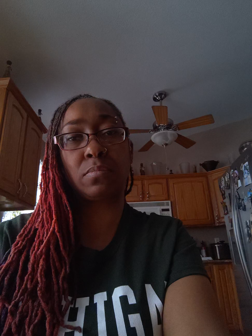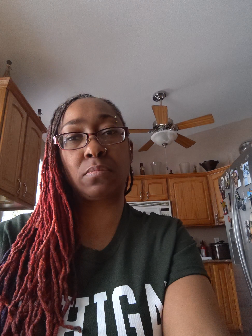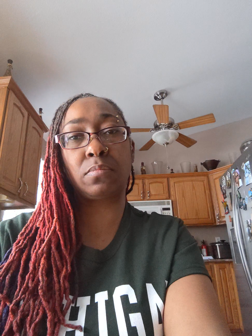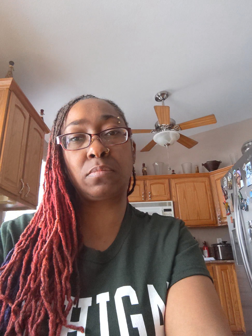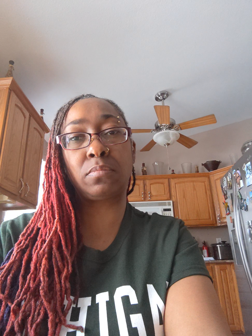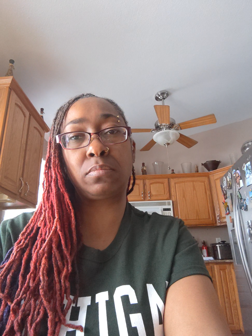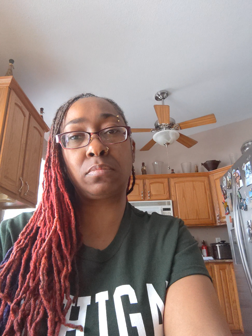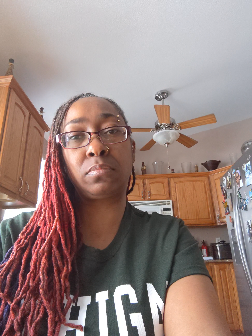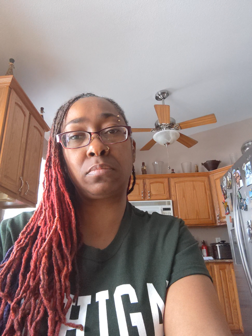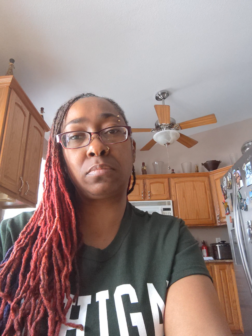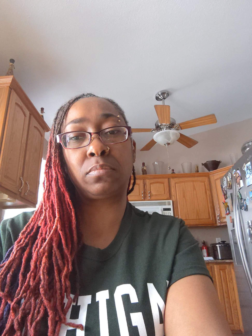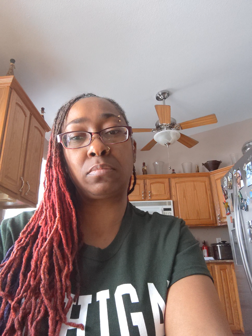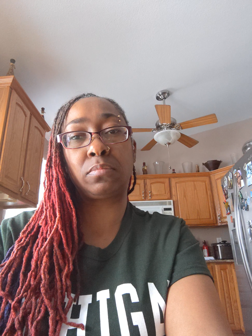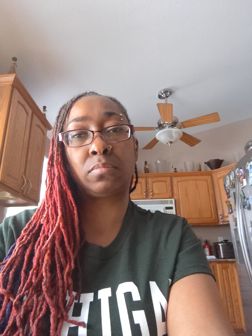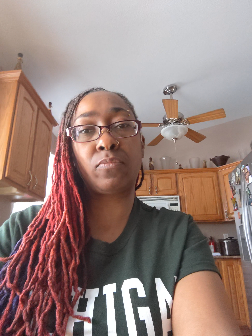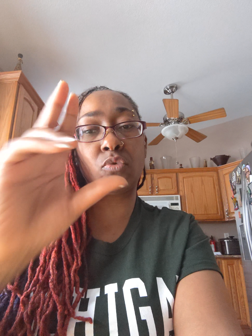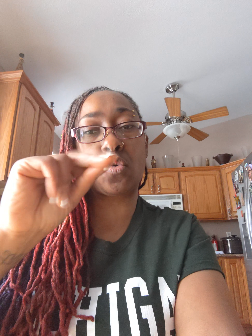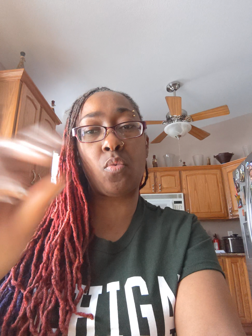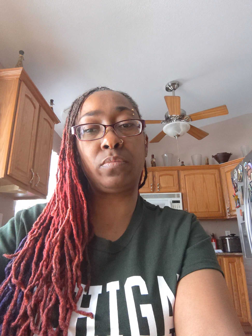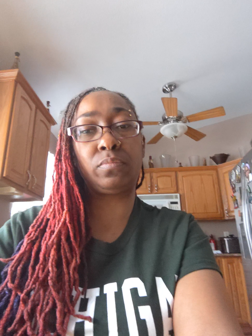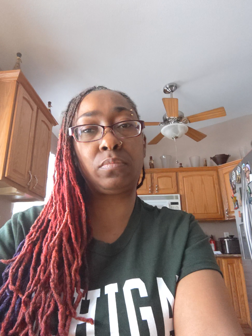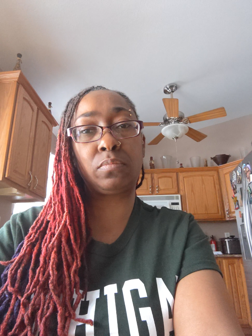no